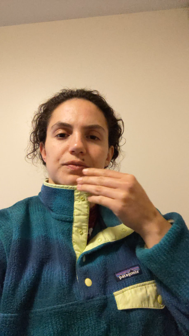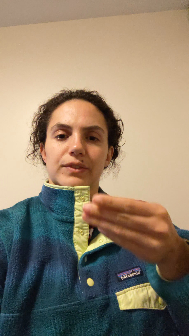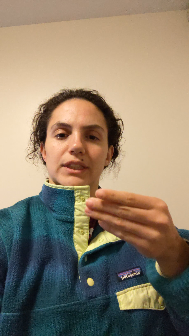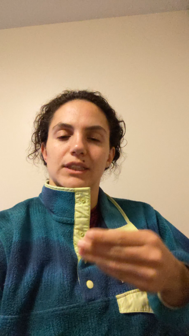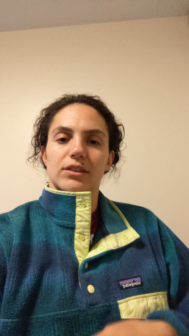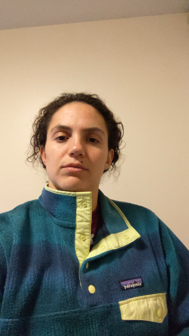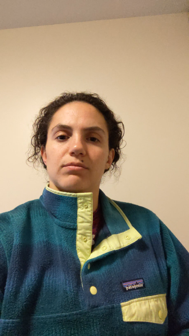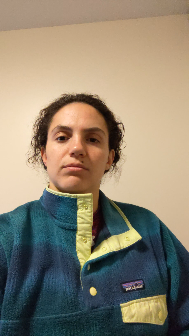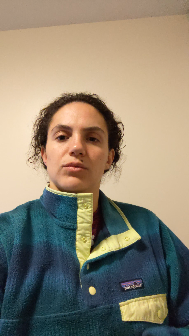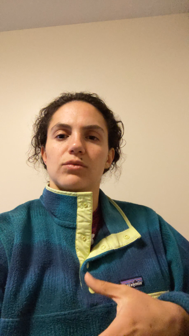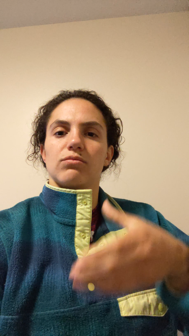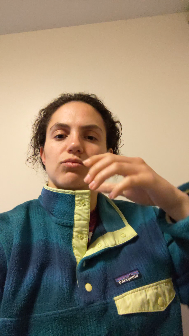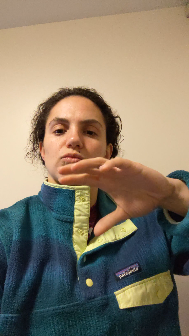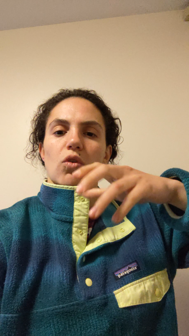jar